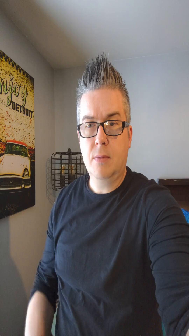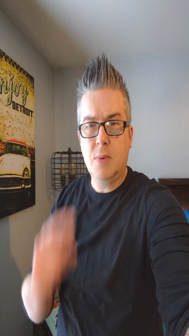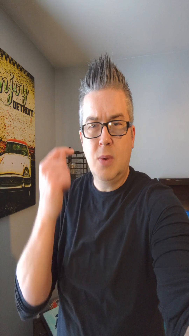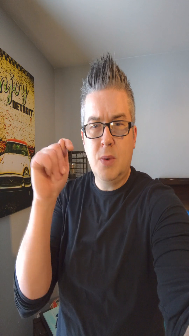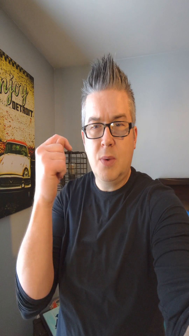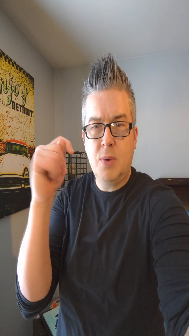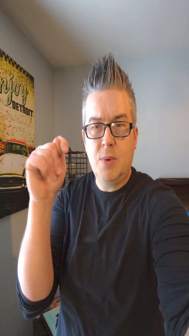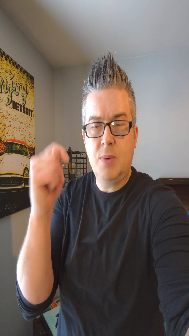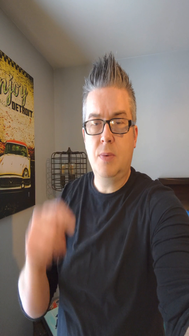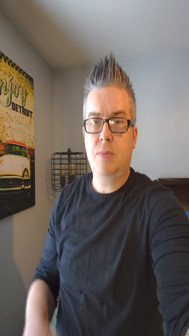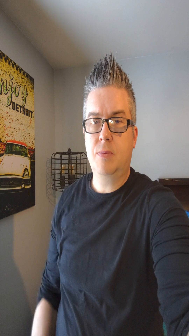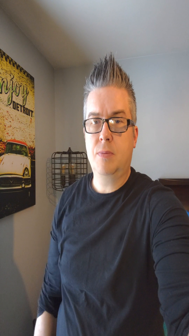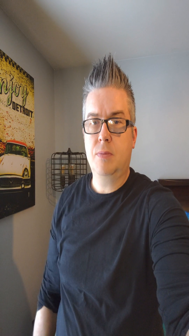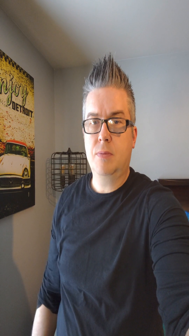toy